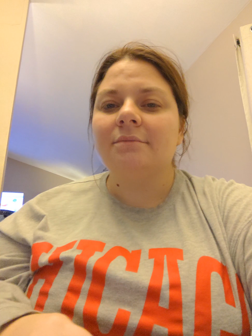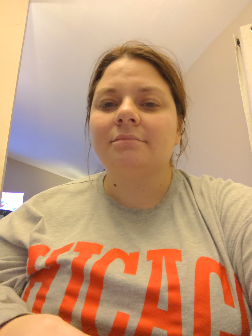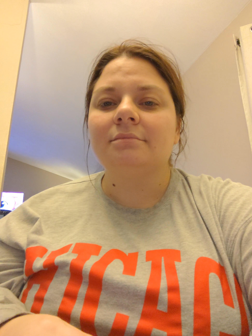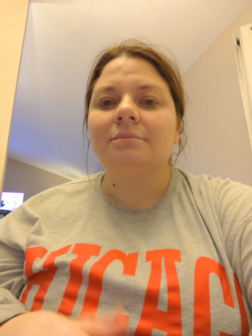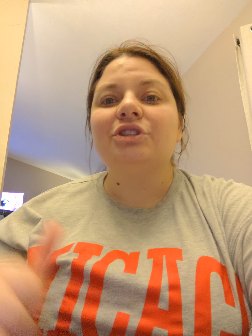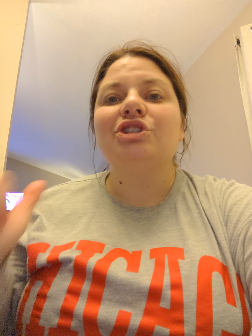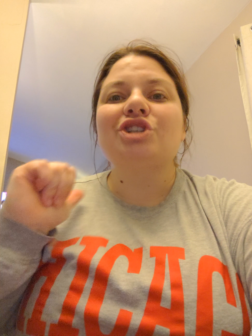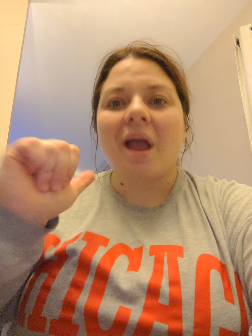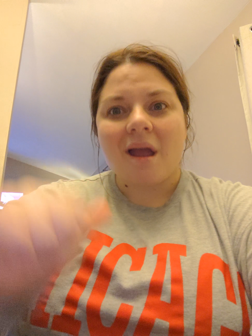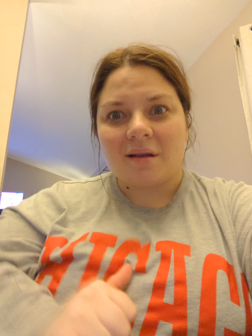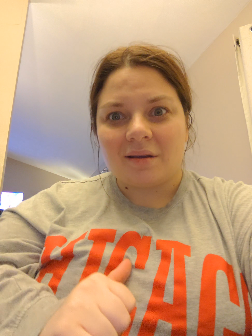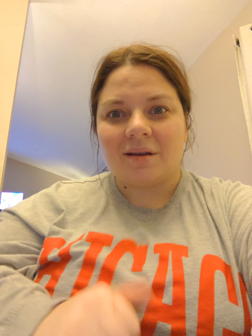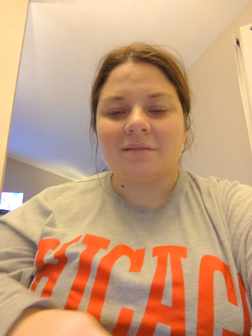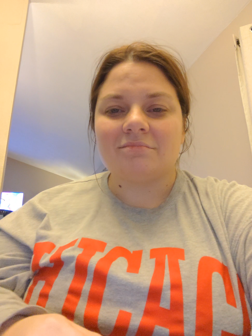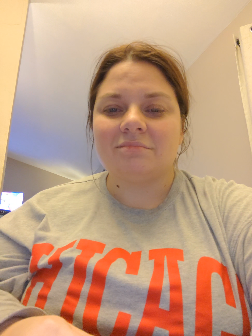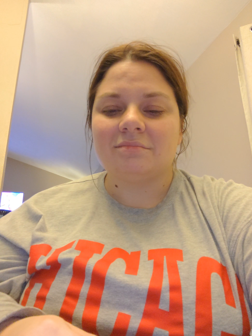jacket